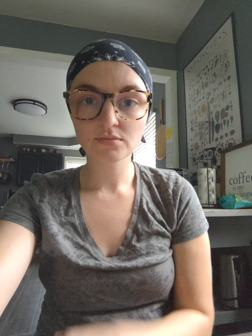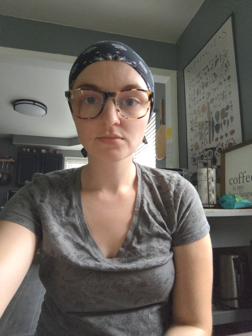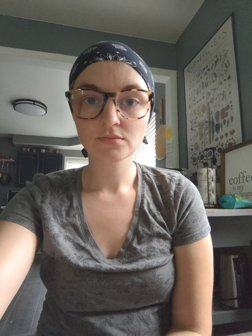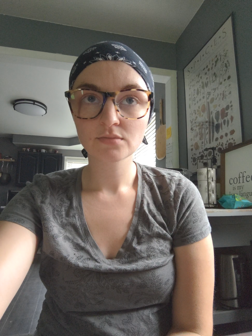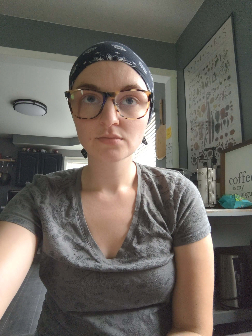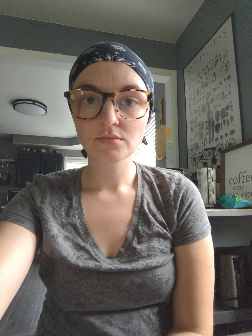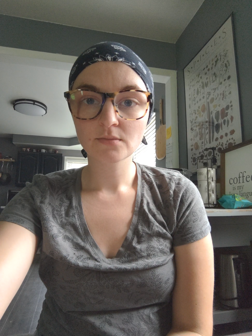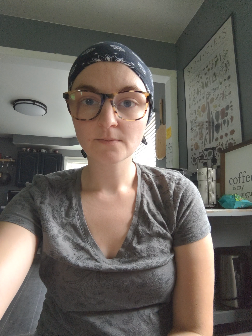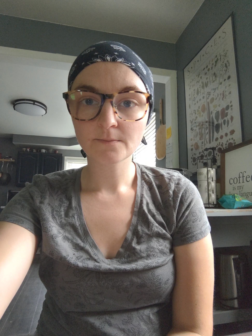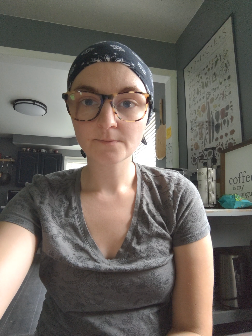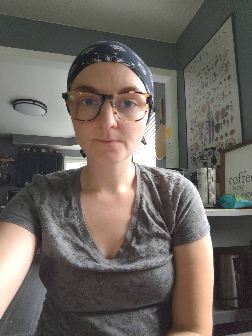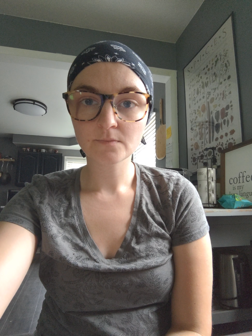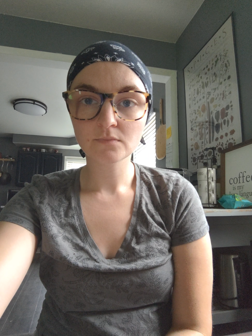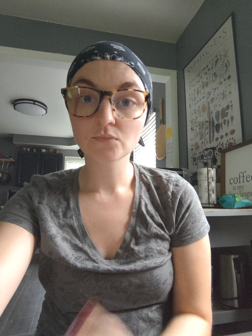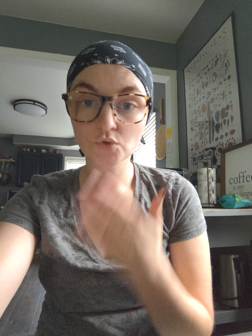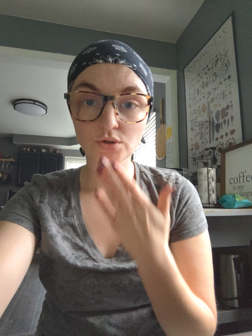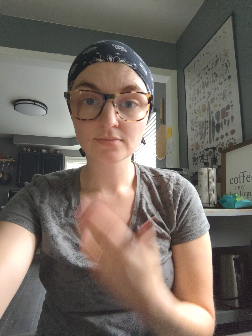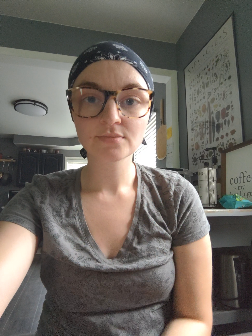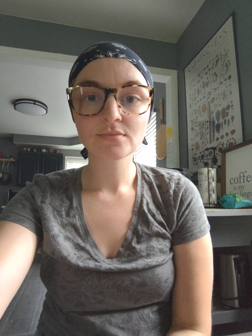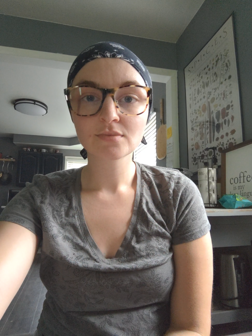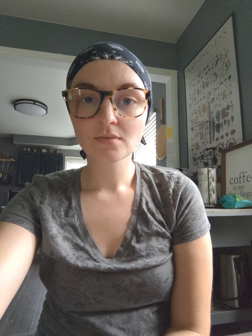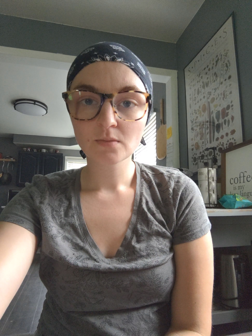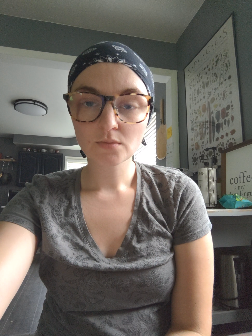good